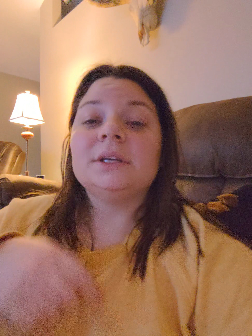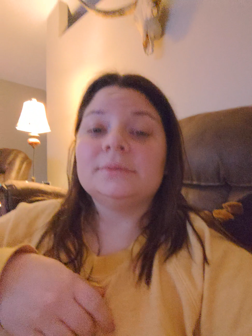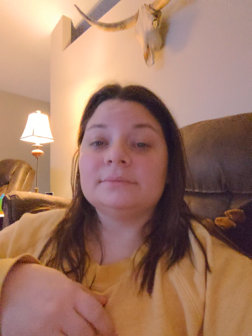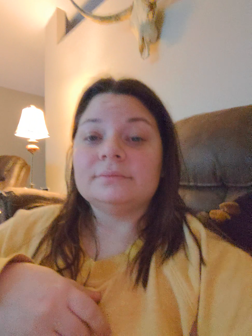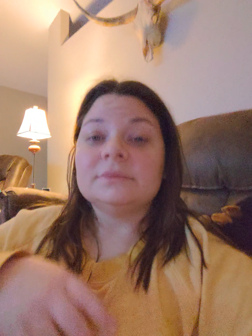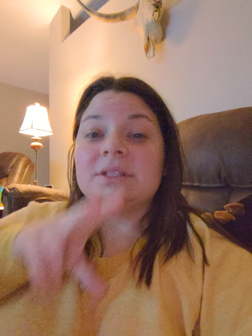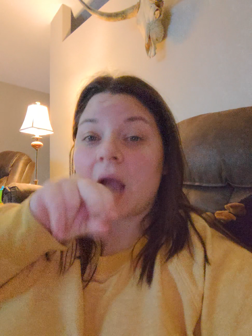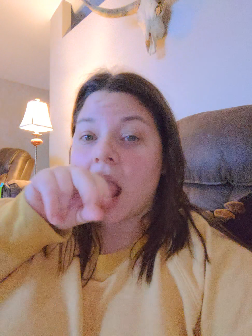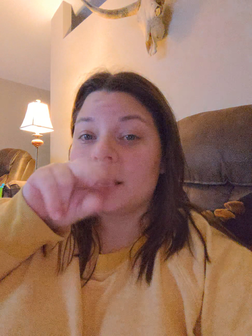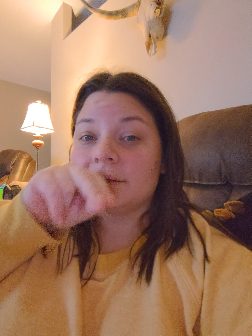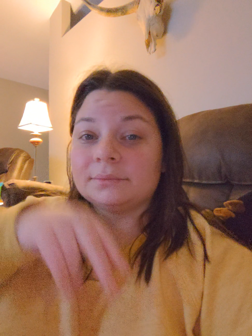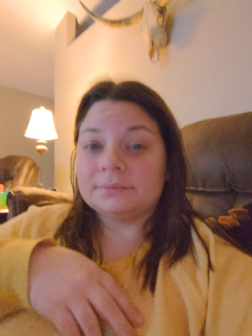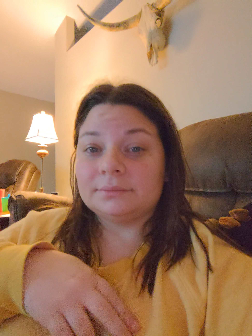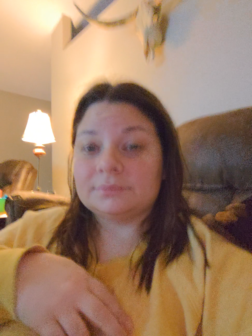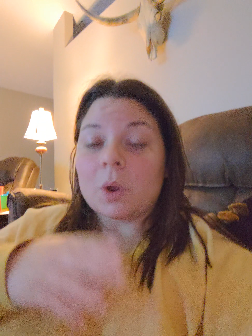duck